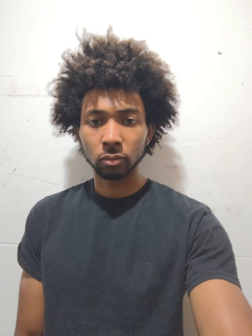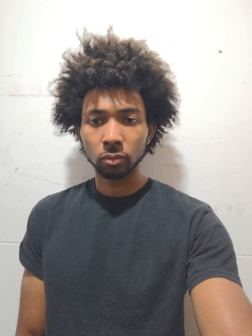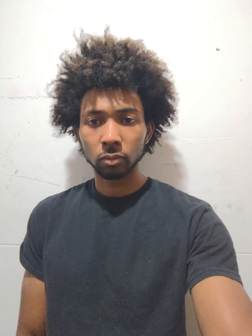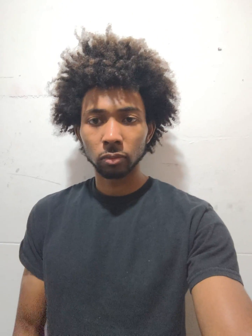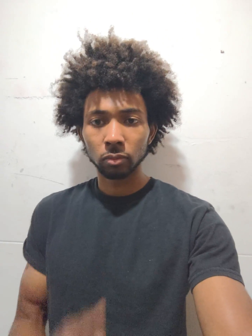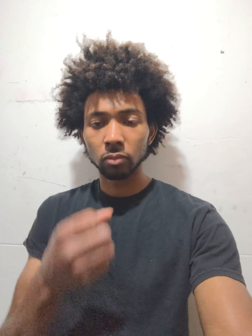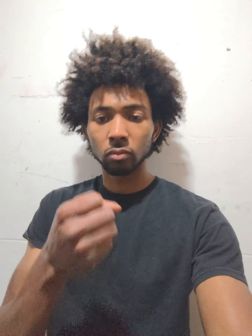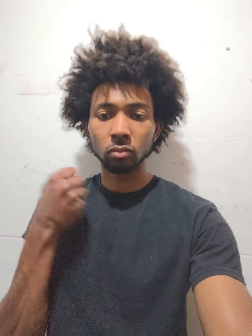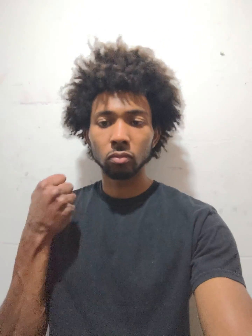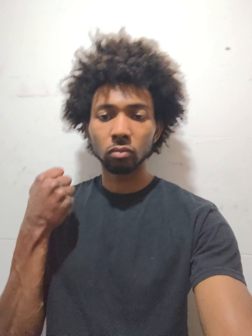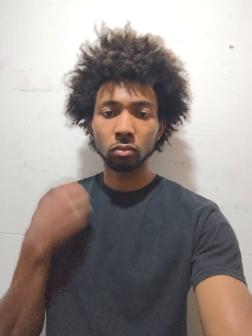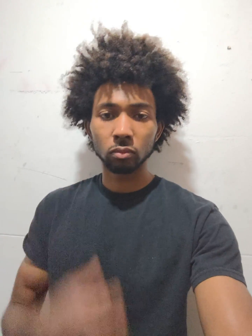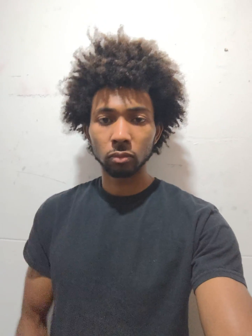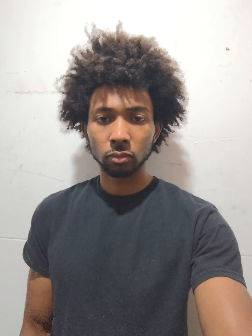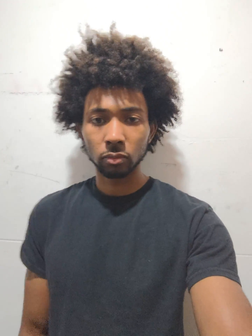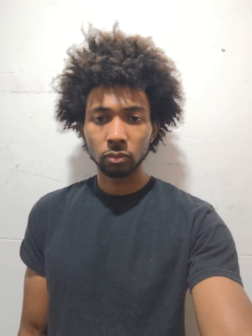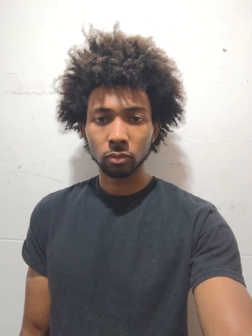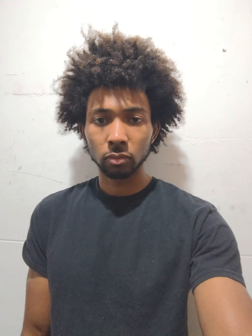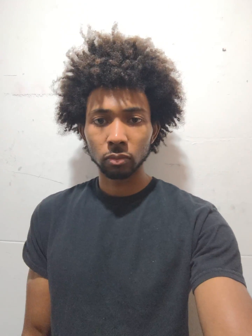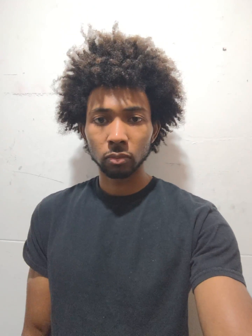pull